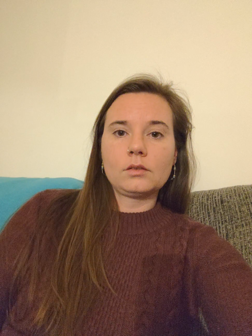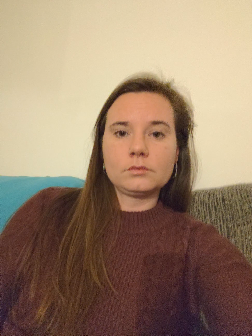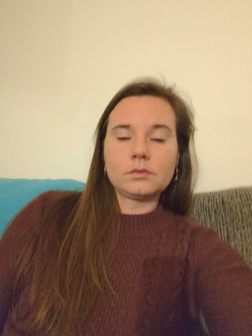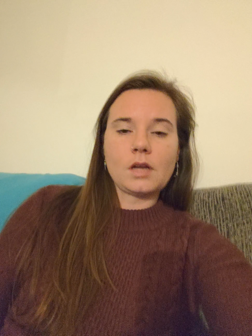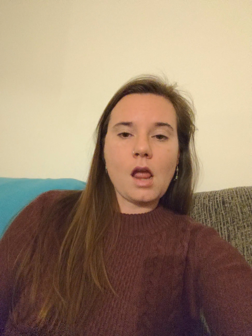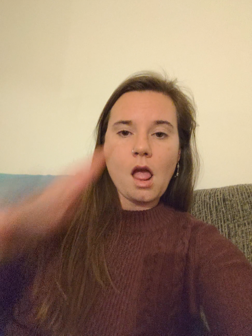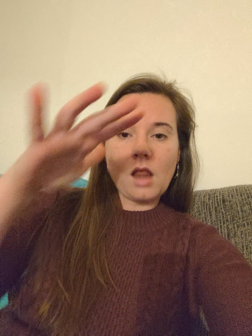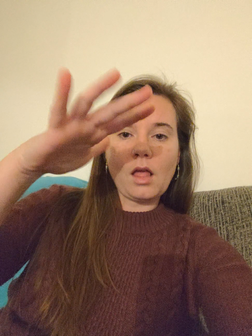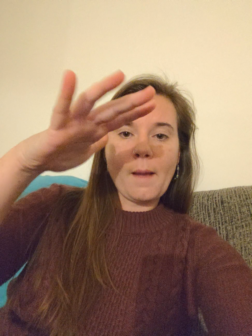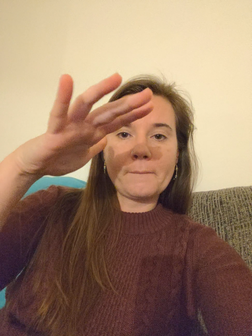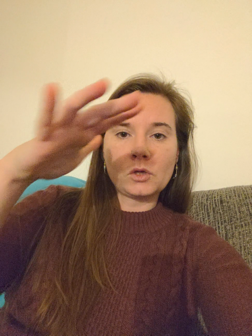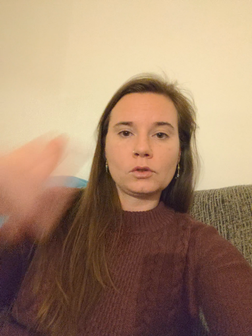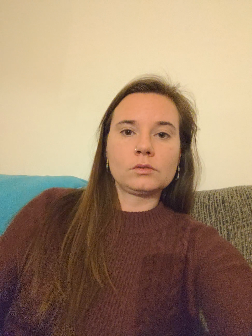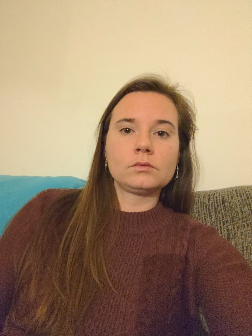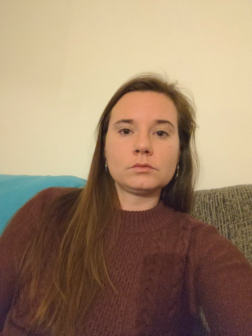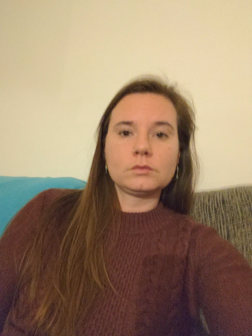helicopter